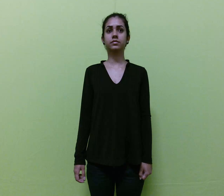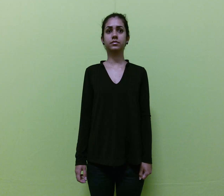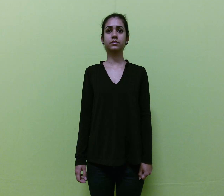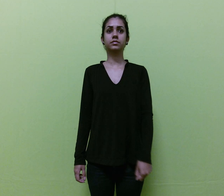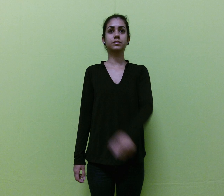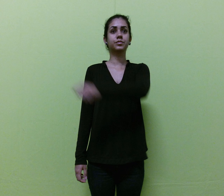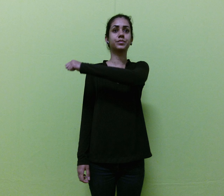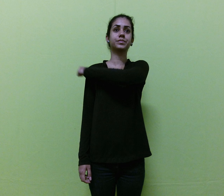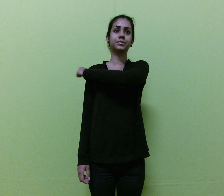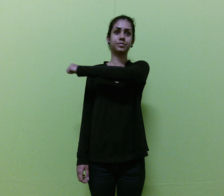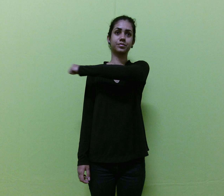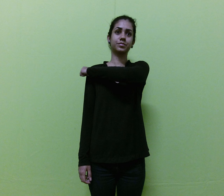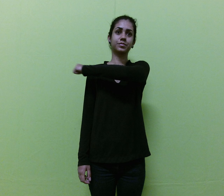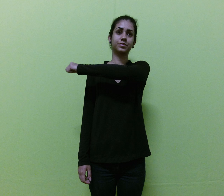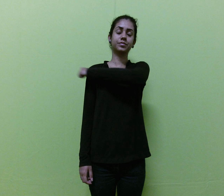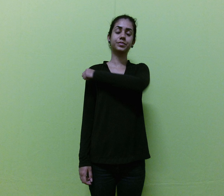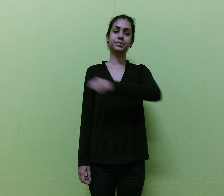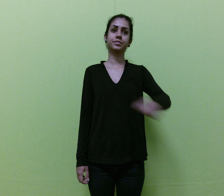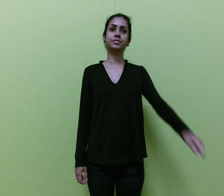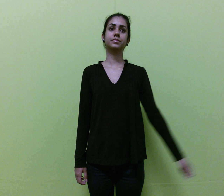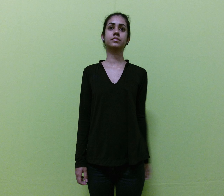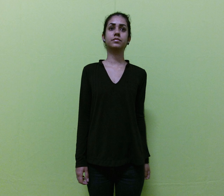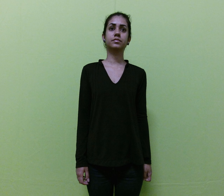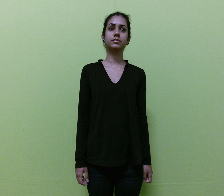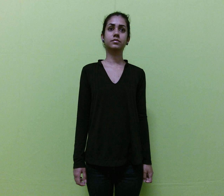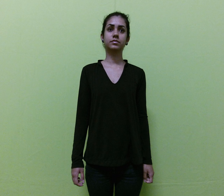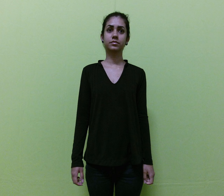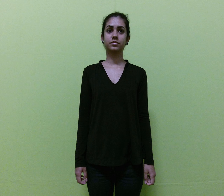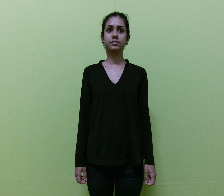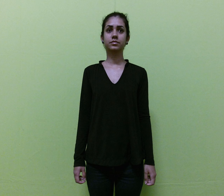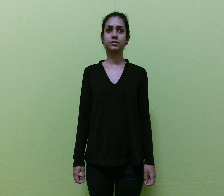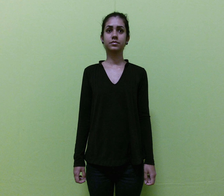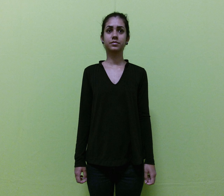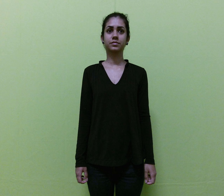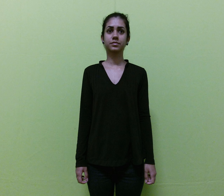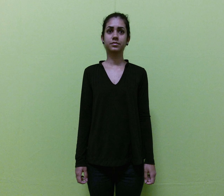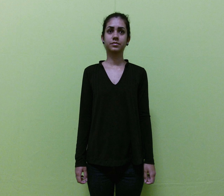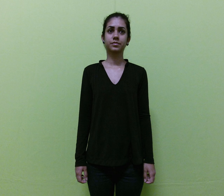aluno